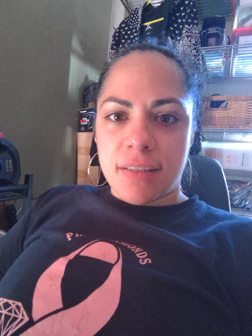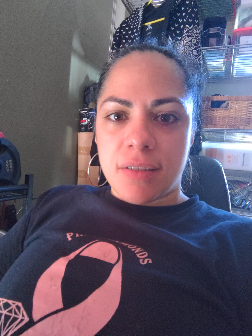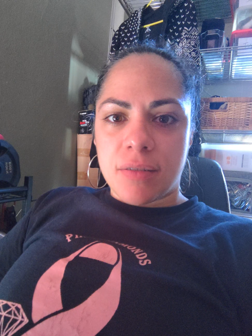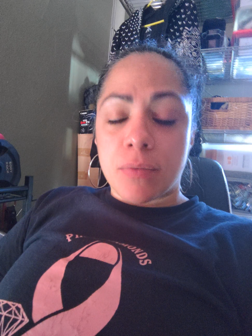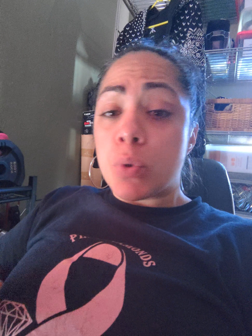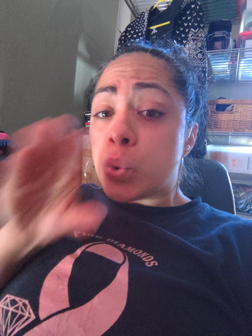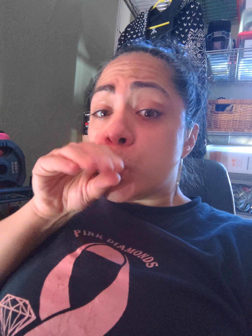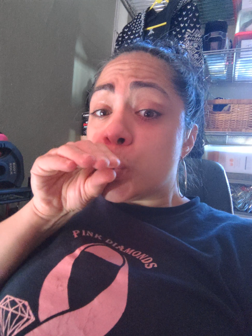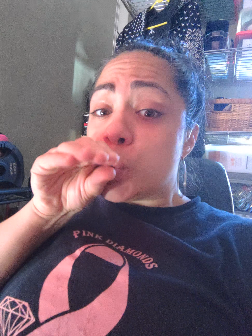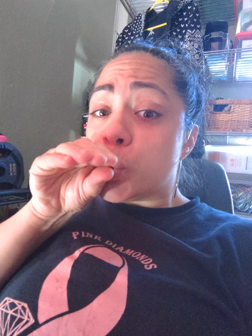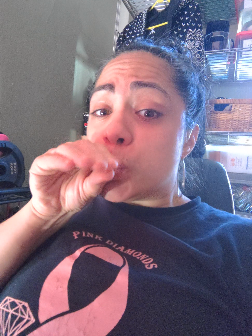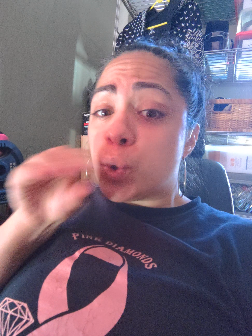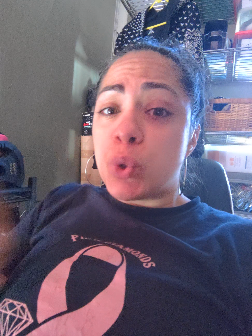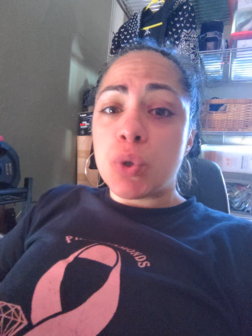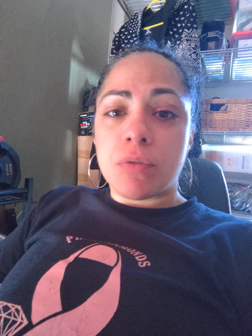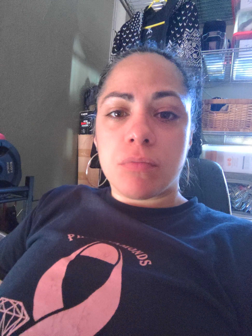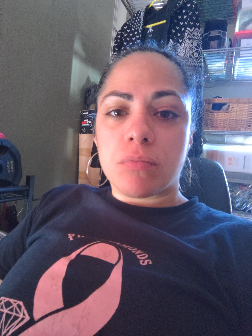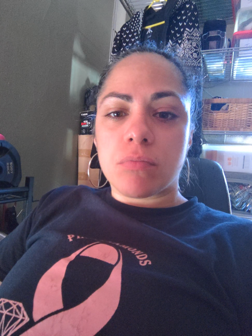goose